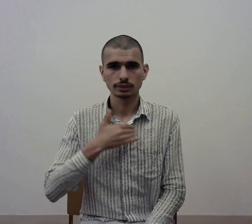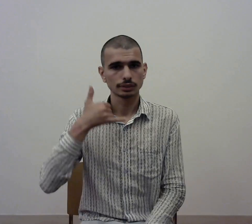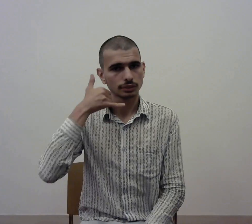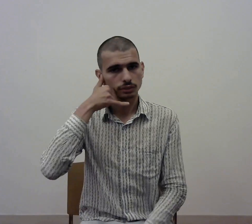telefon